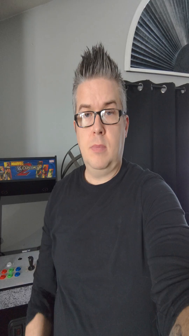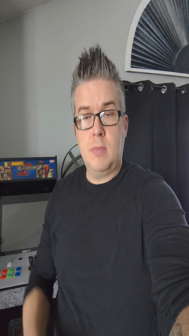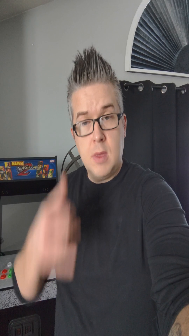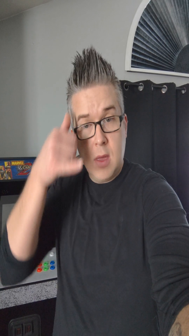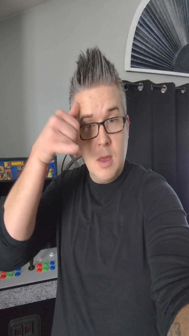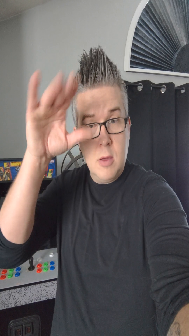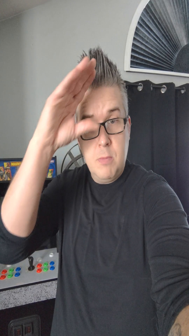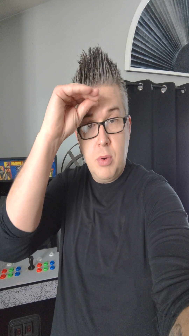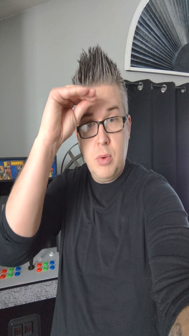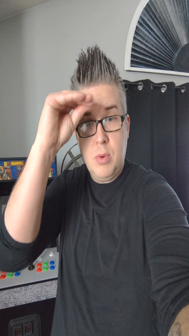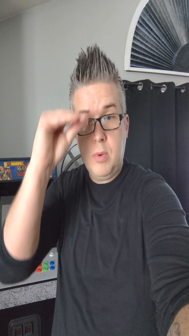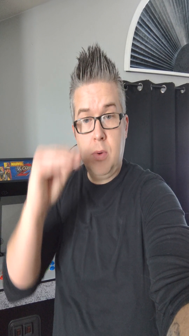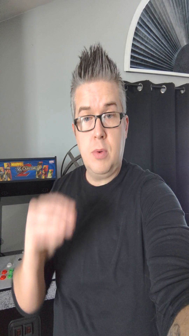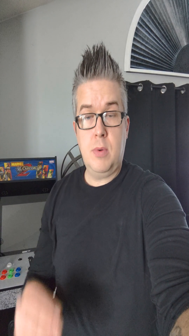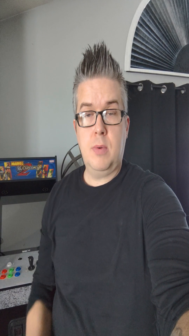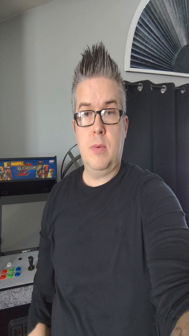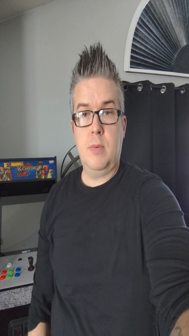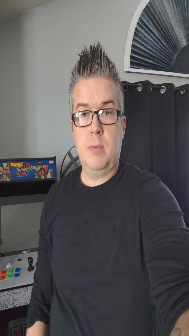cowboy